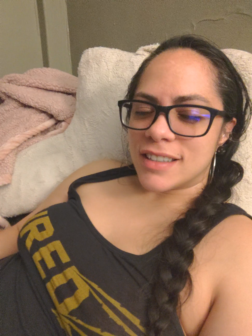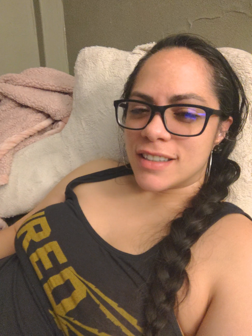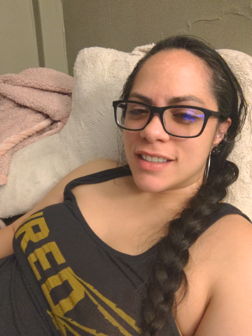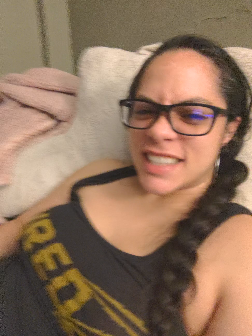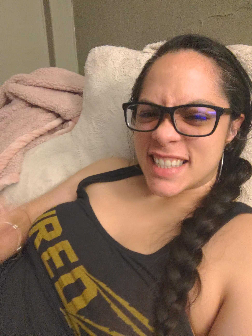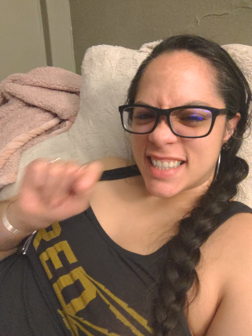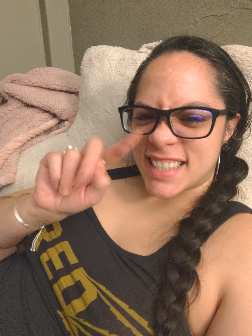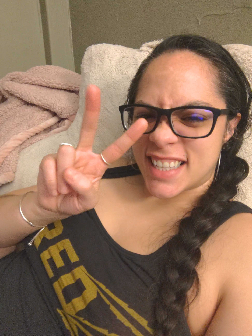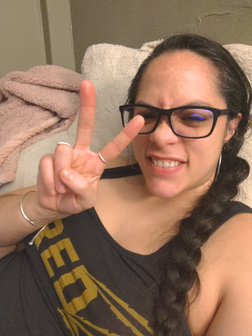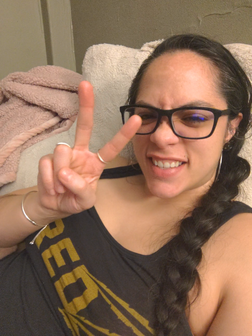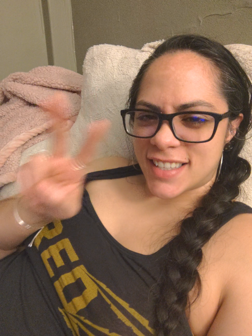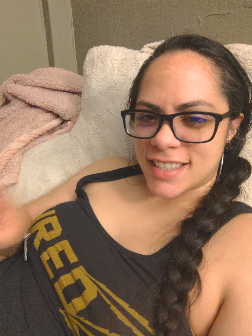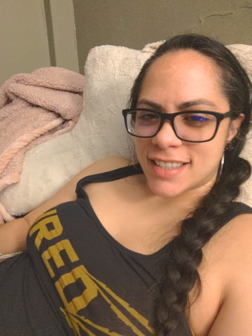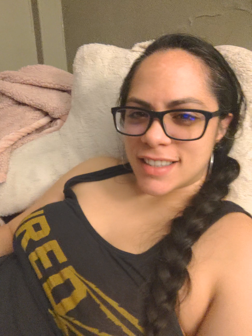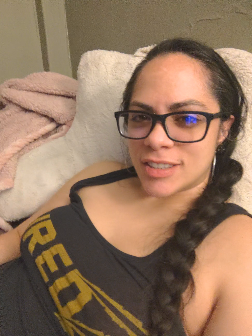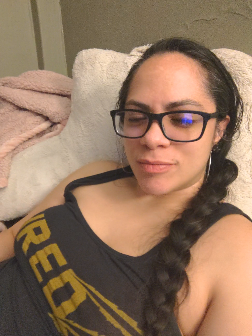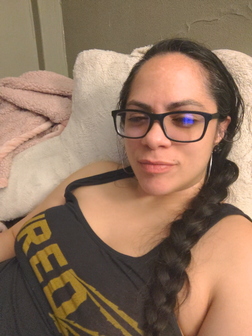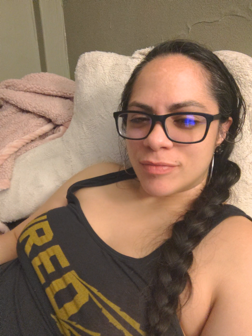TV